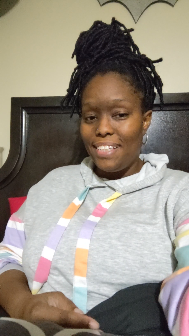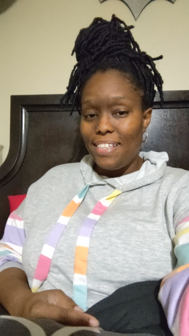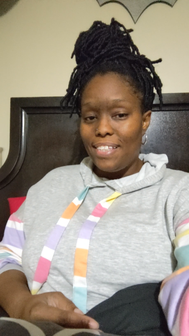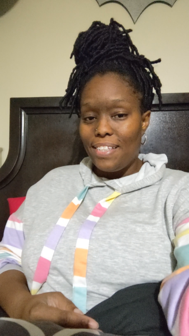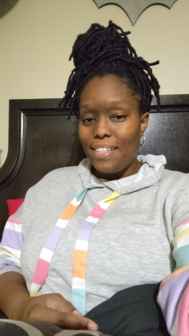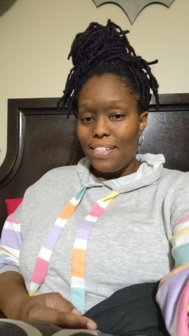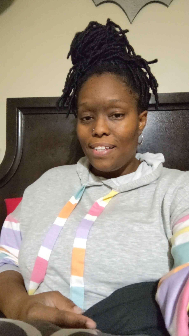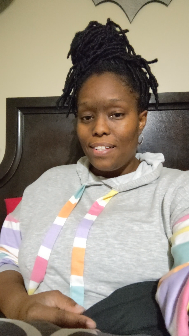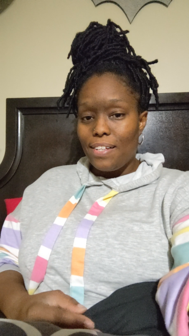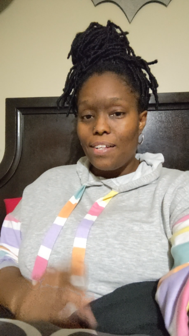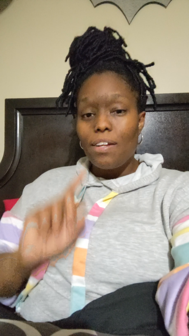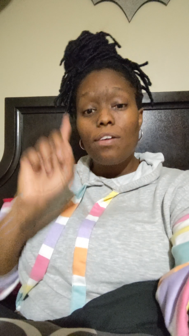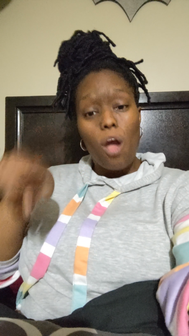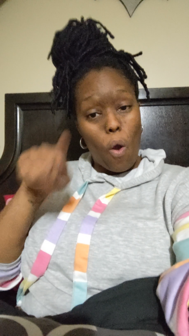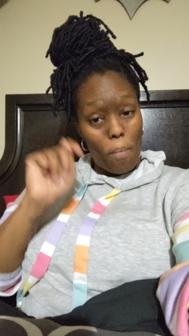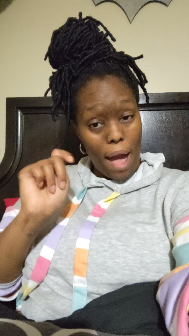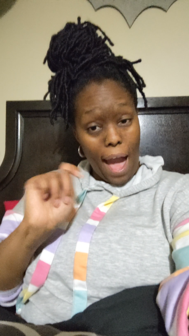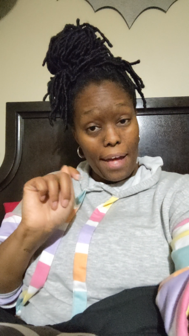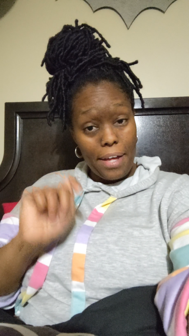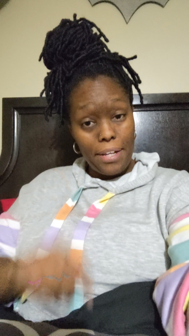go potty